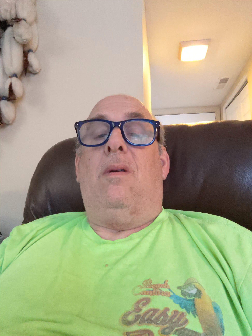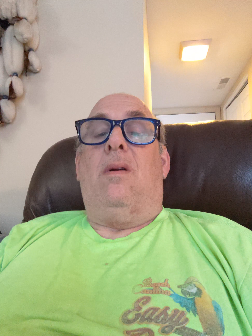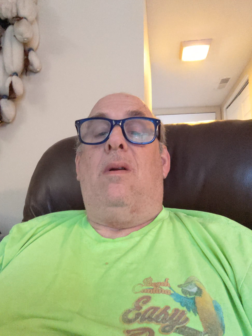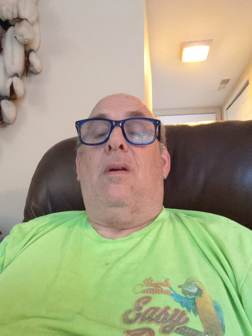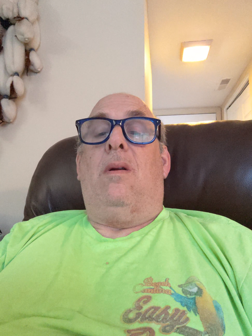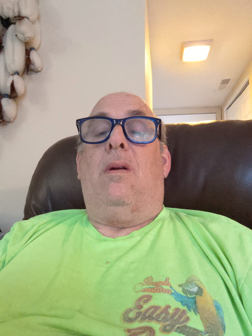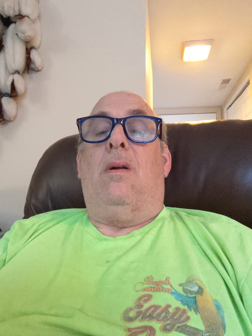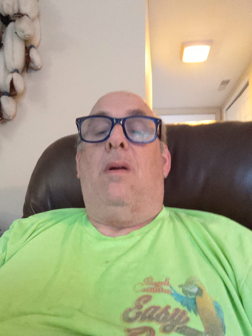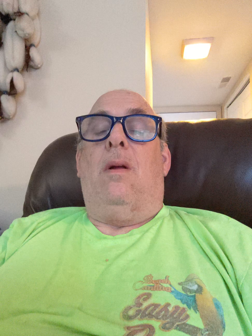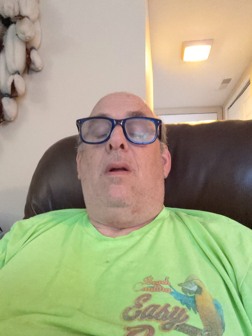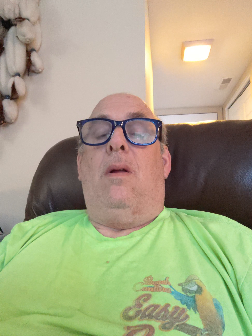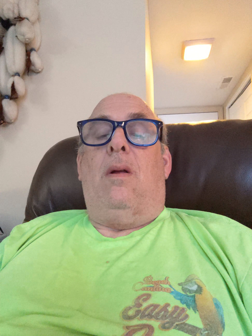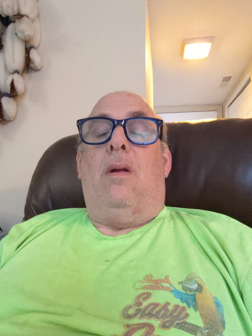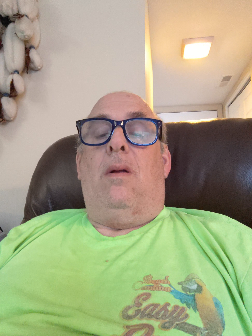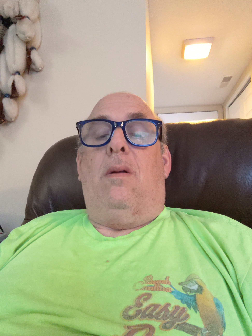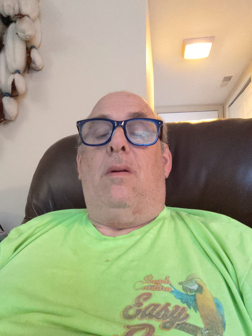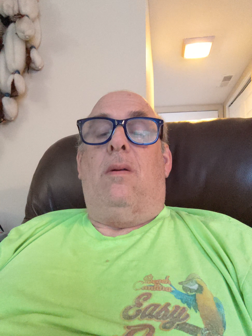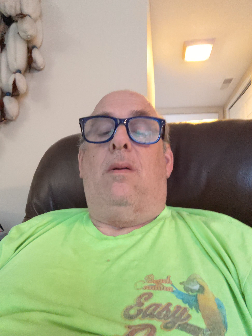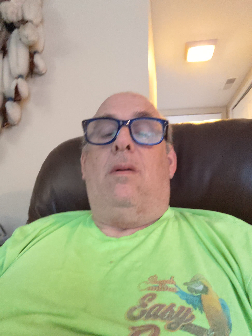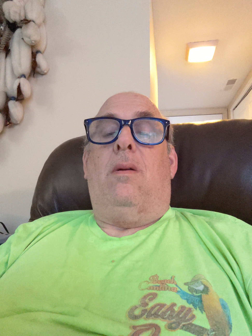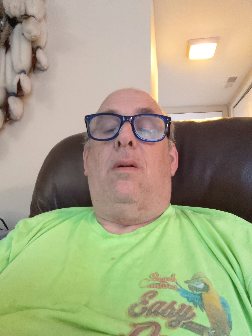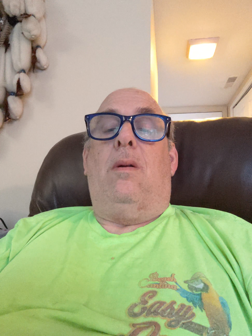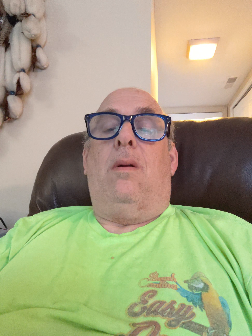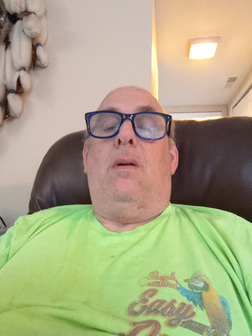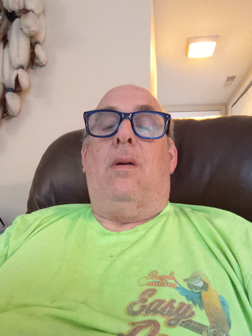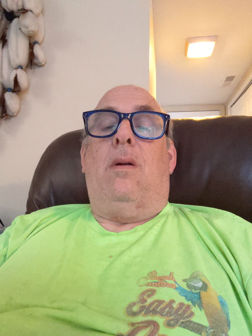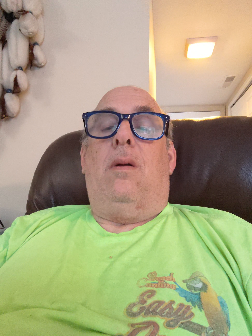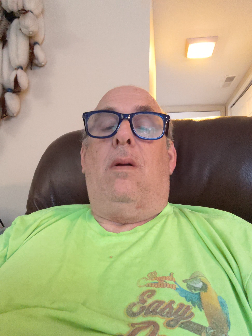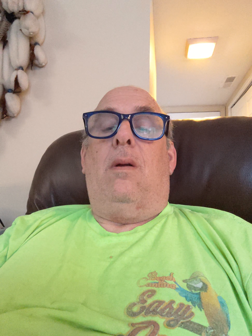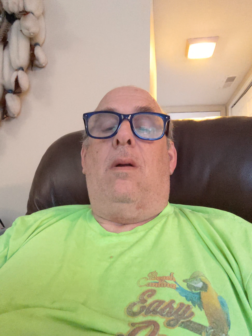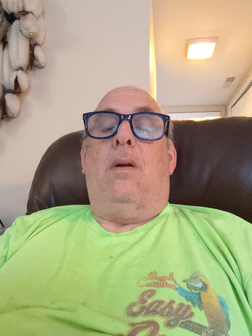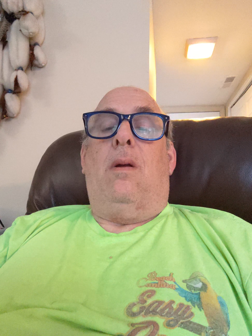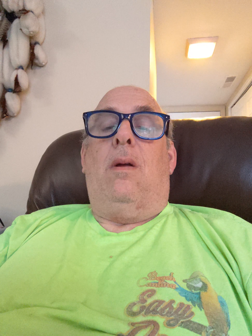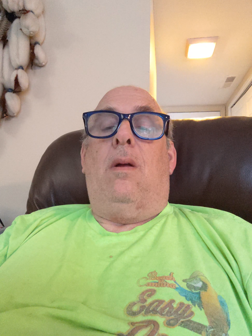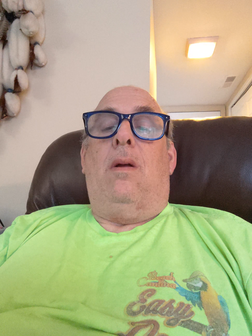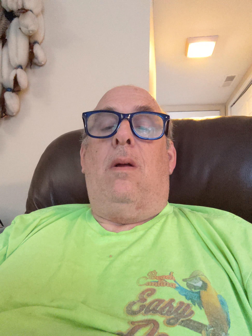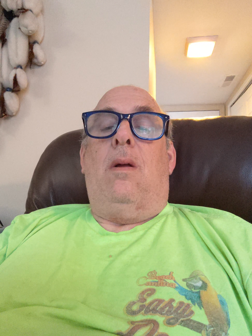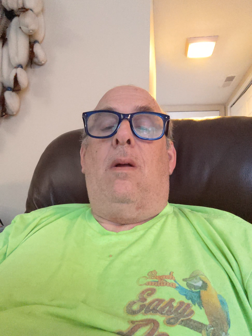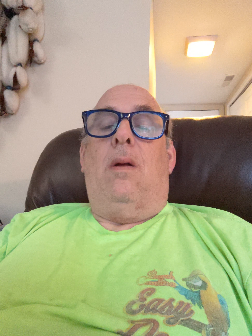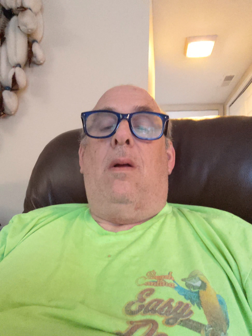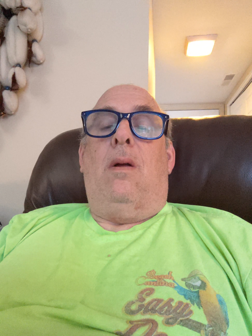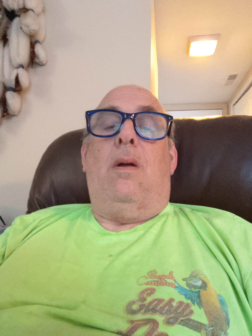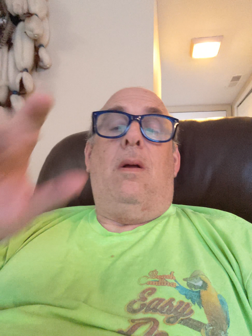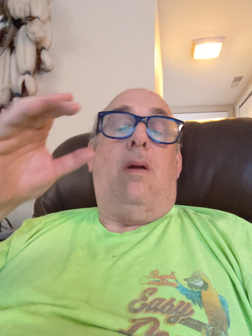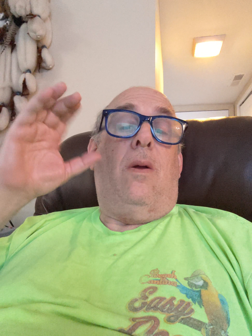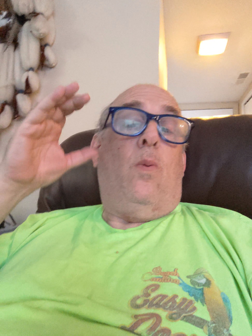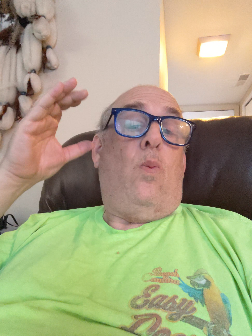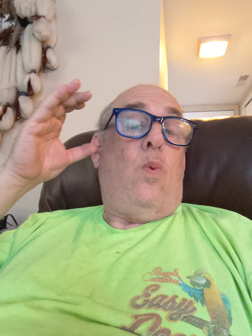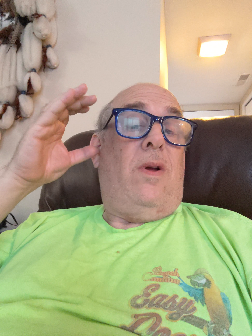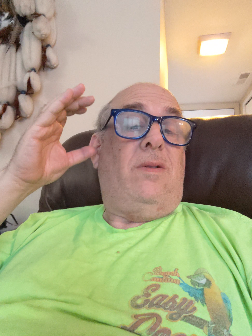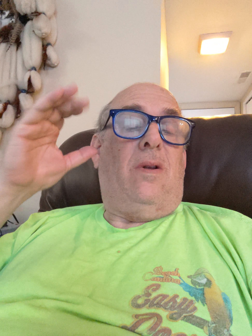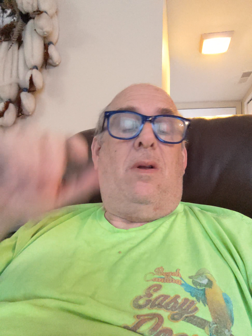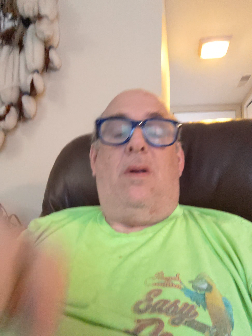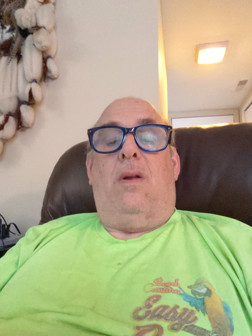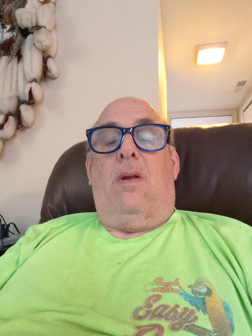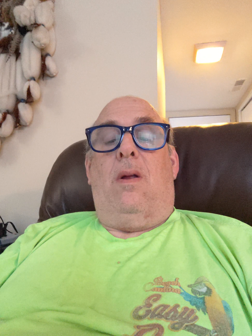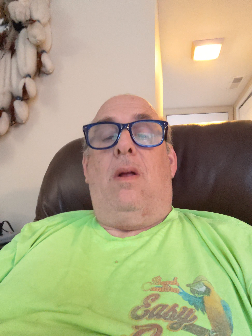radio